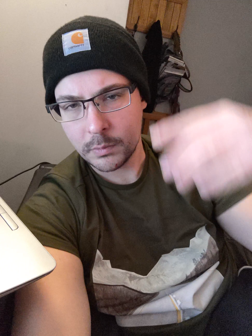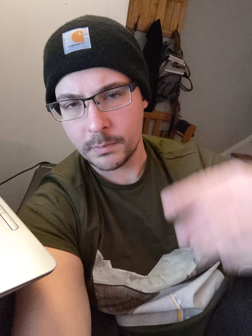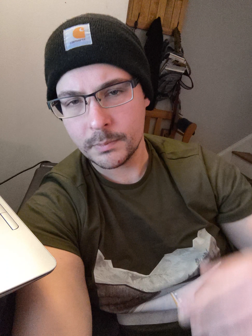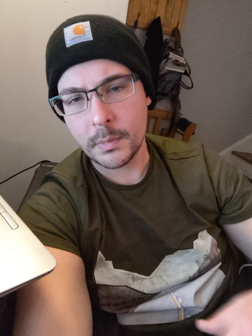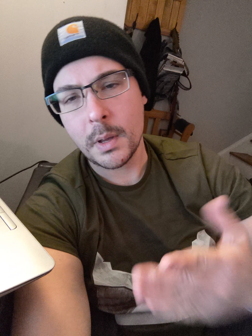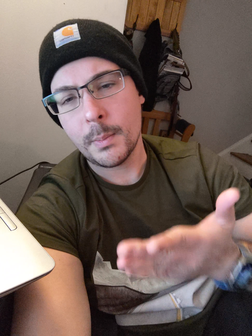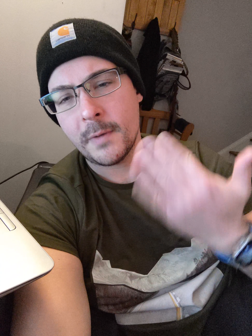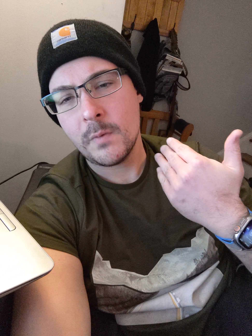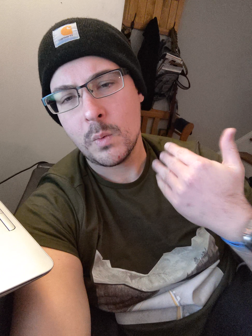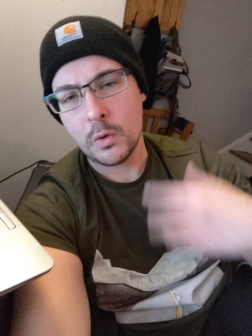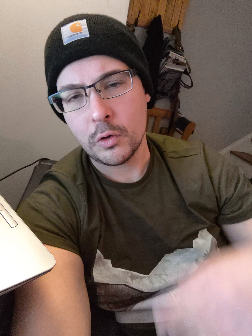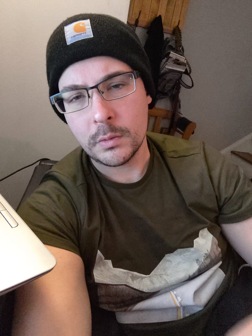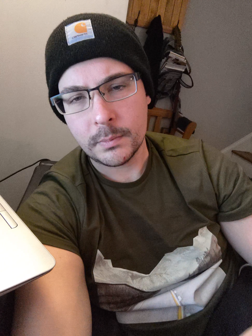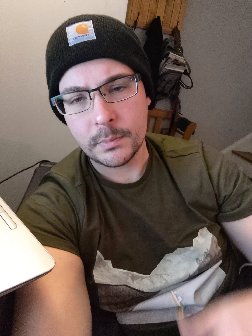before